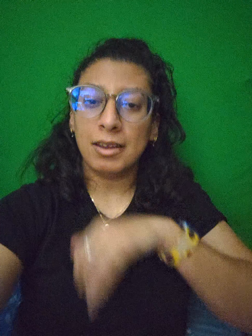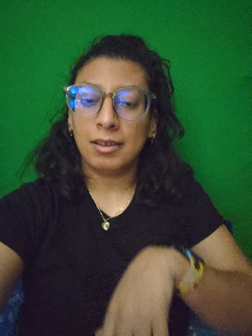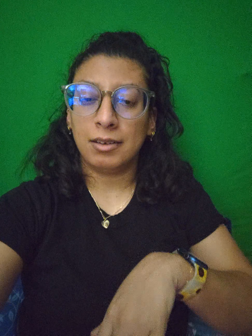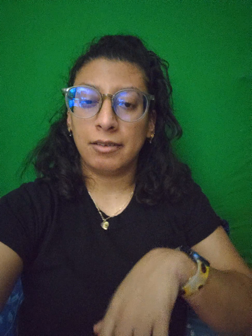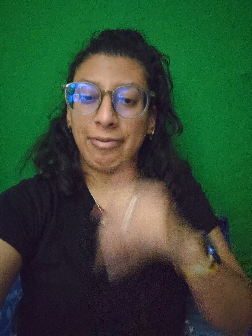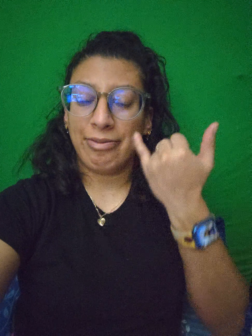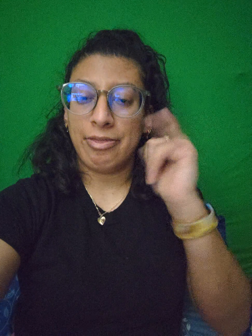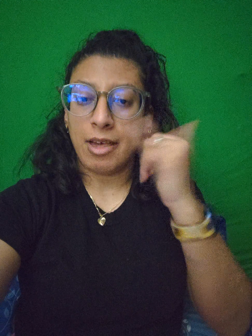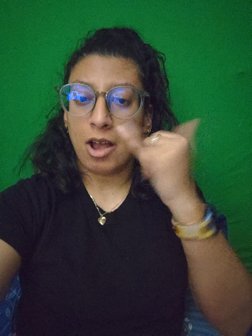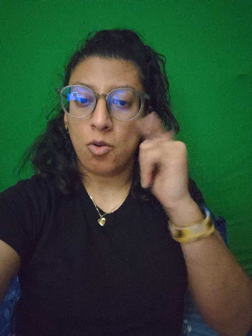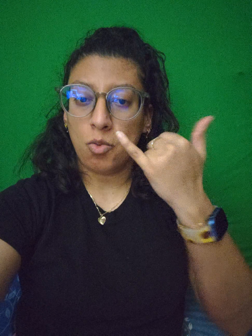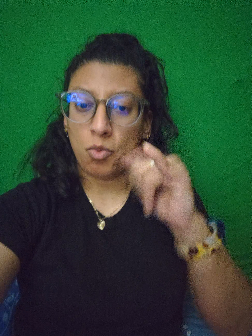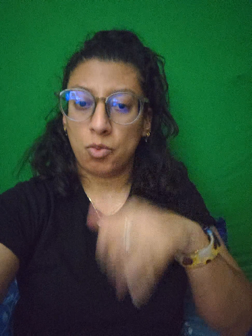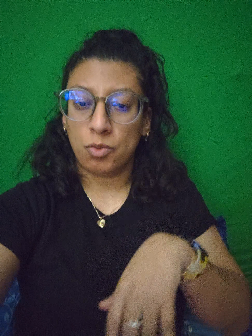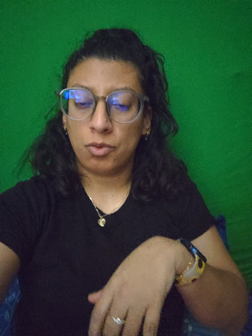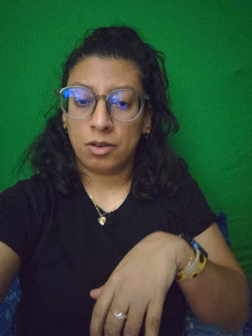yellow